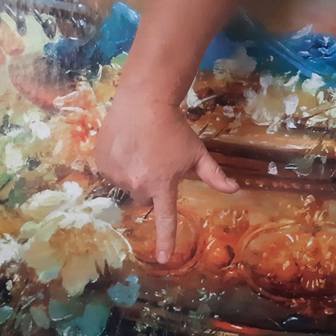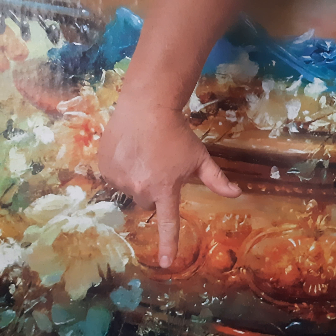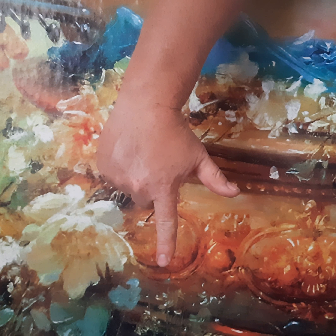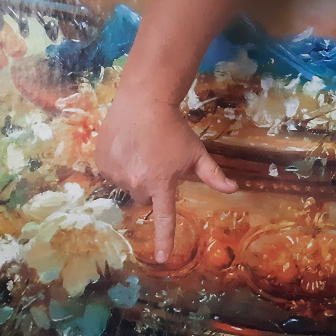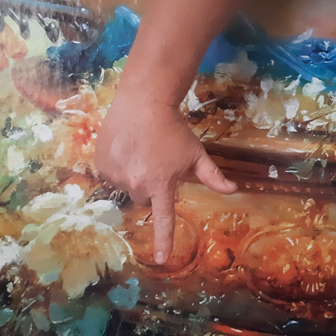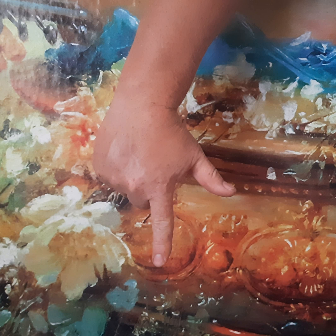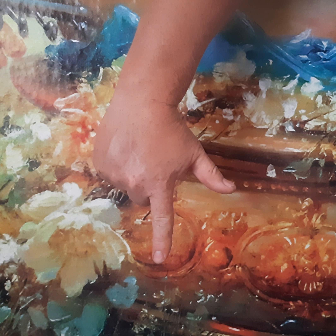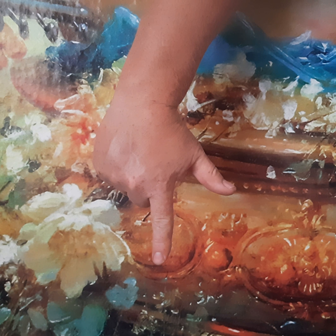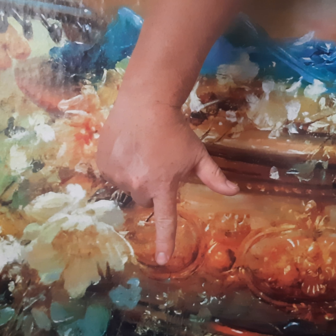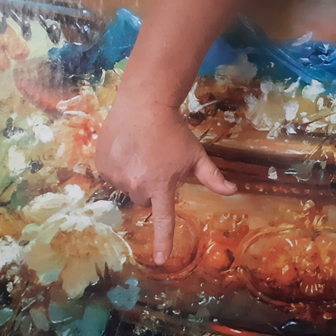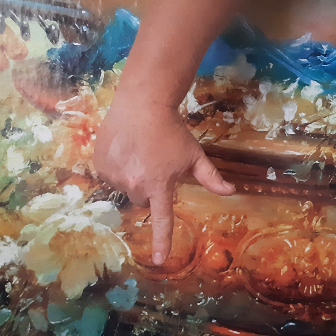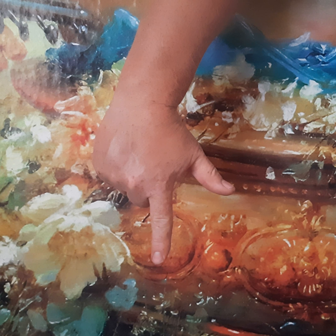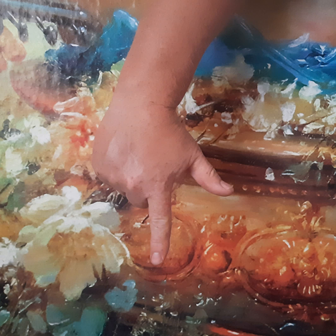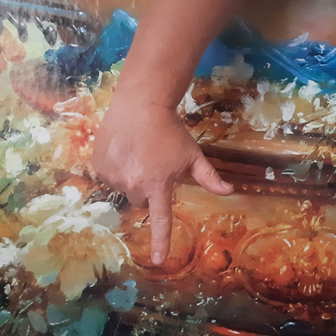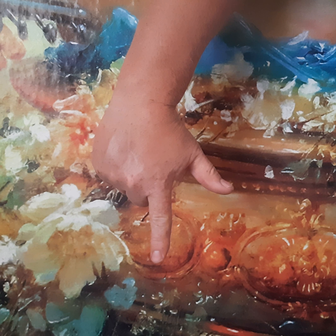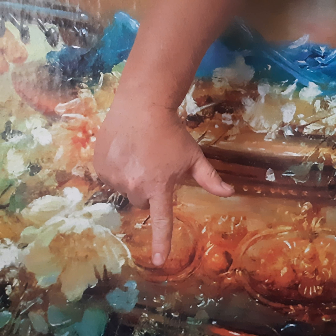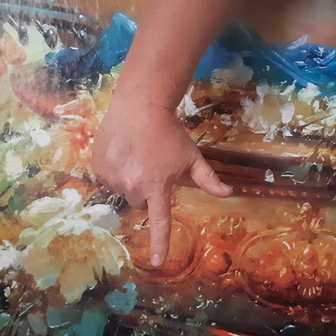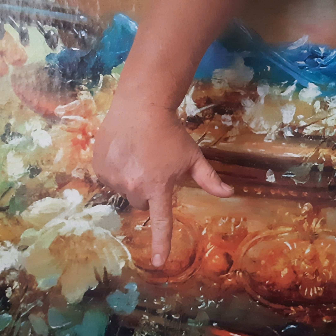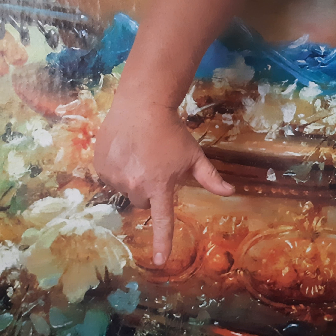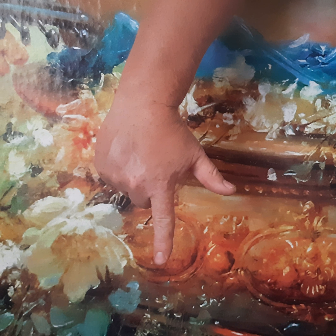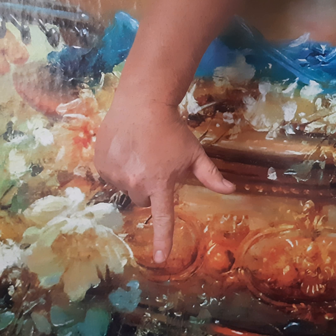Г